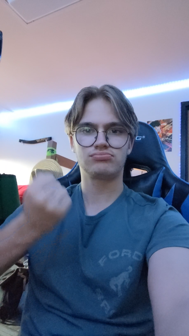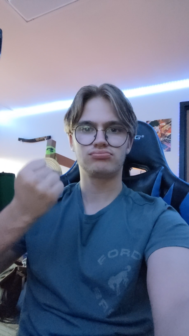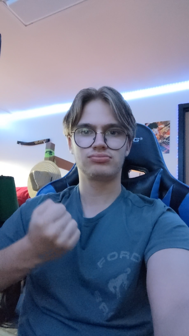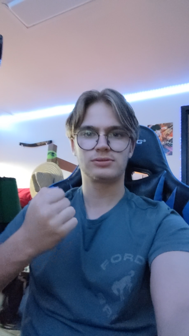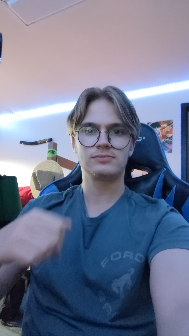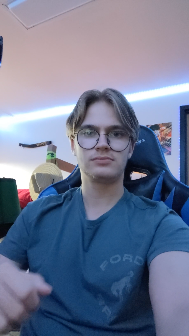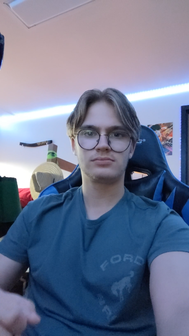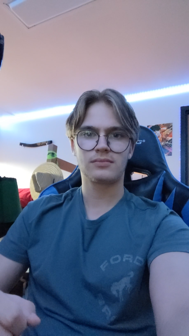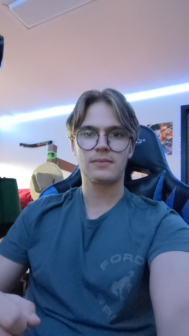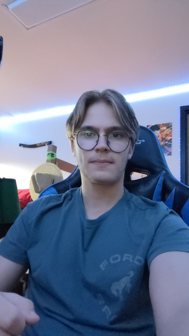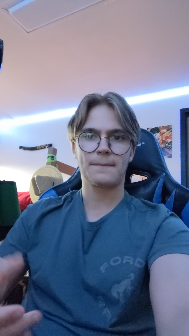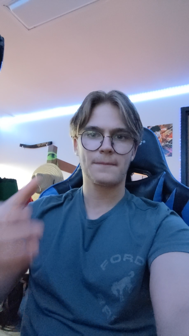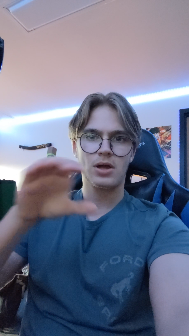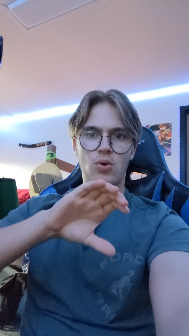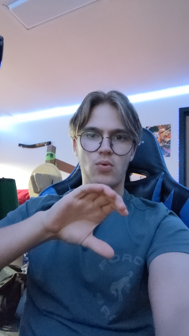pour